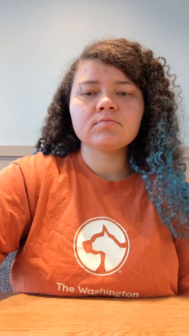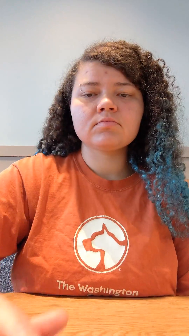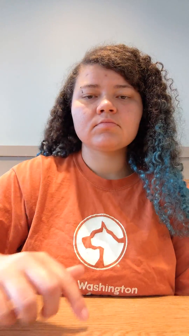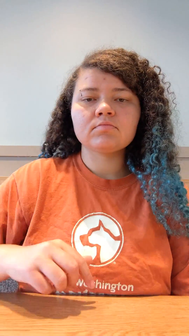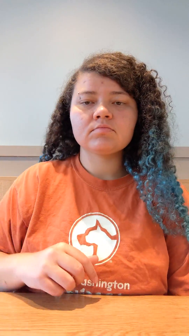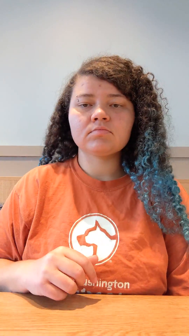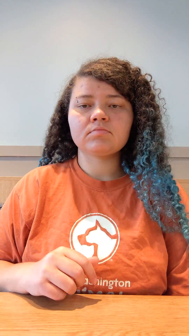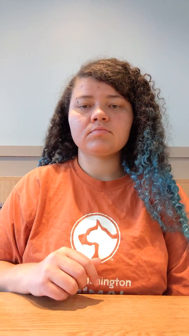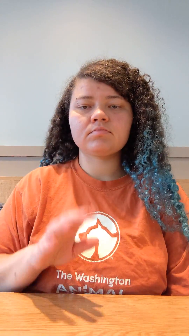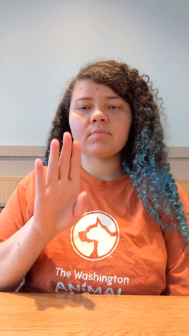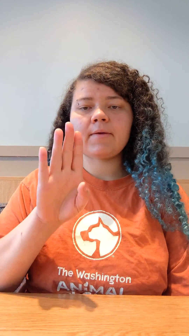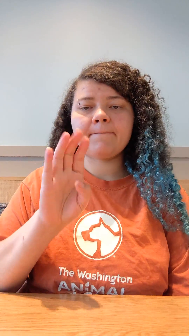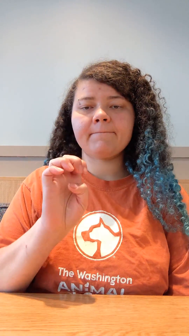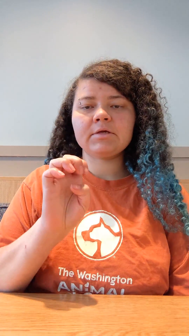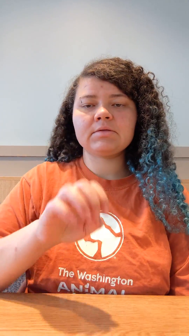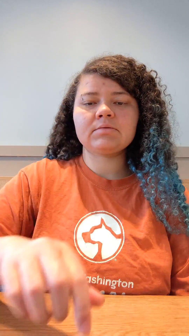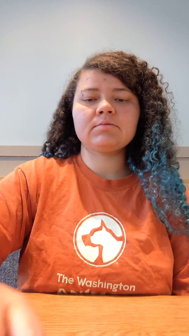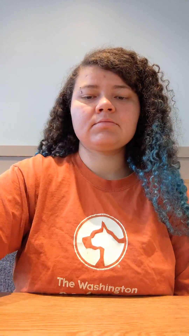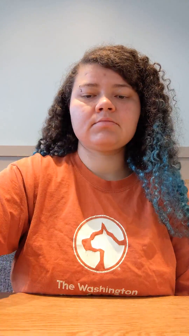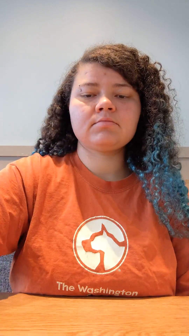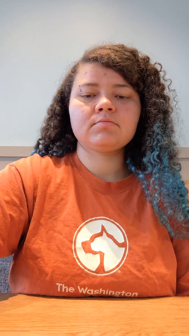be